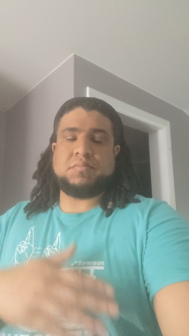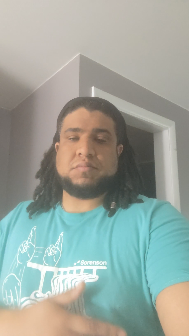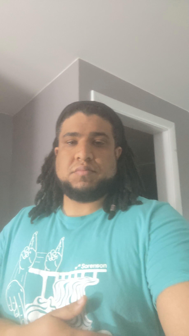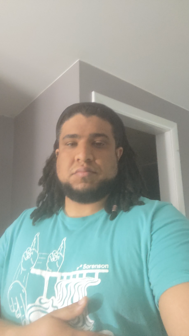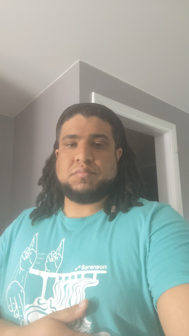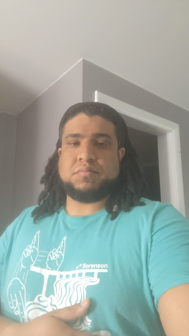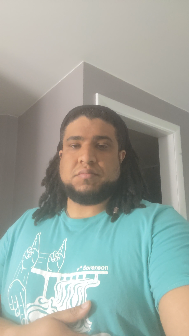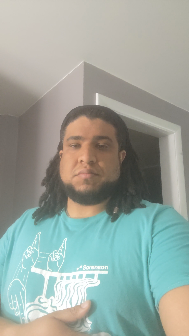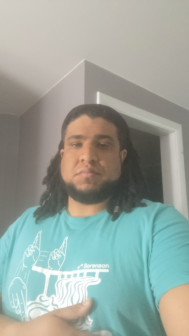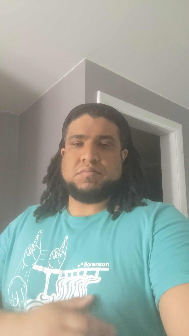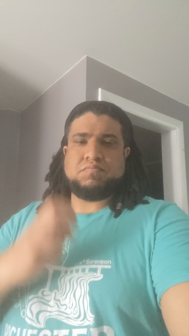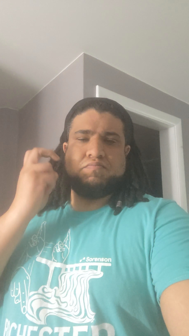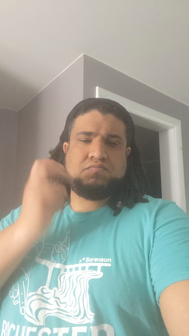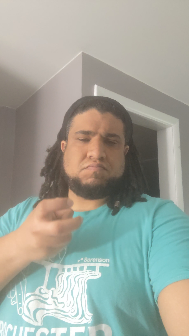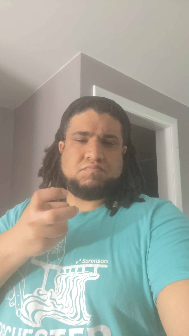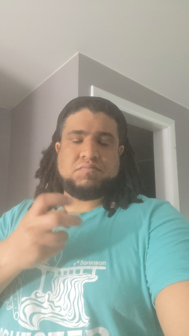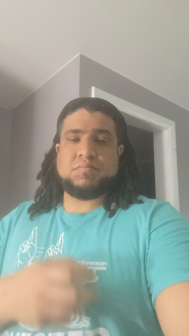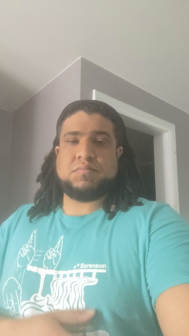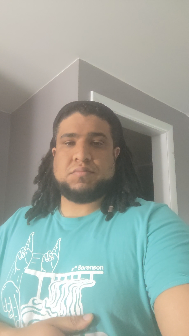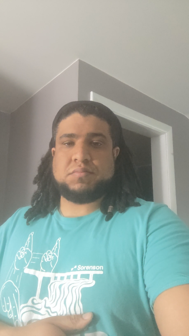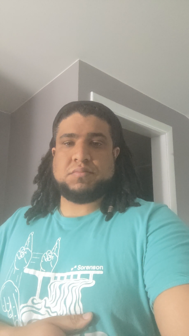hard